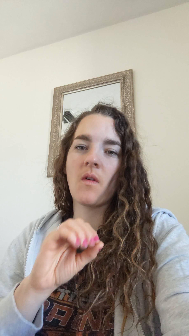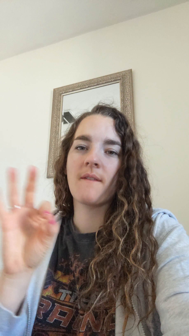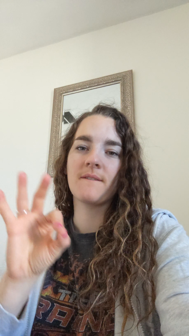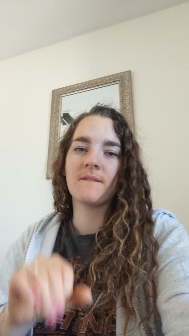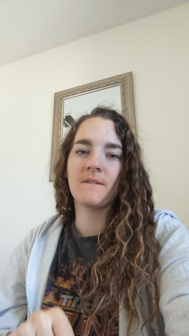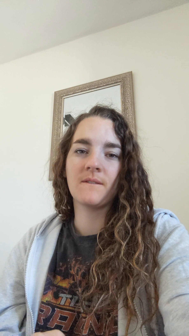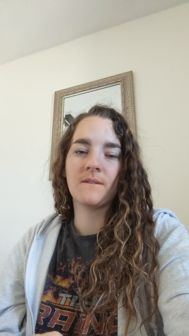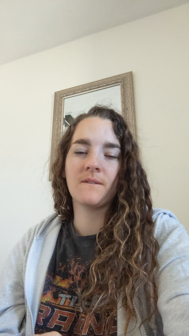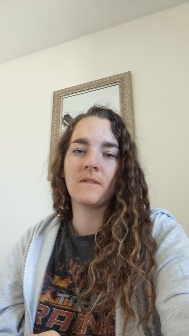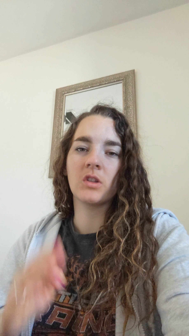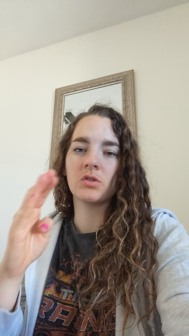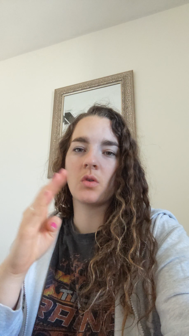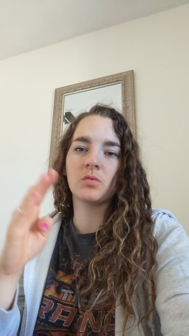downtown